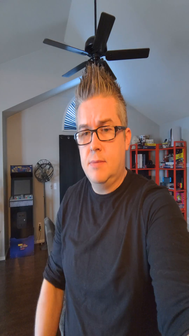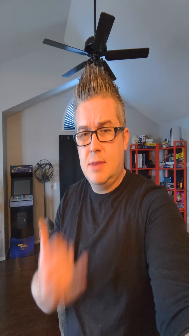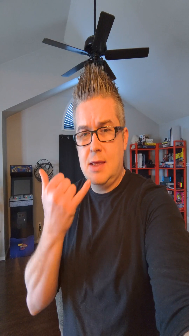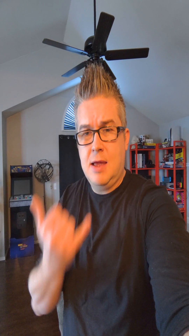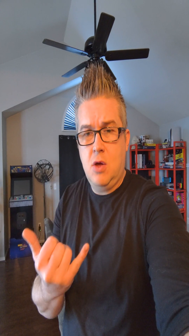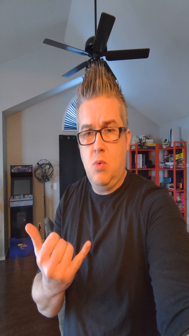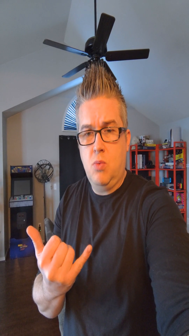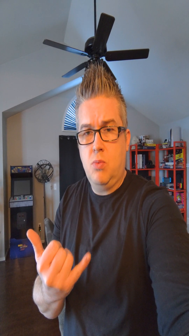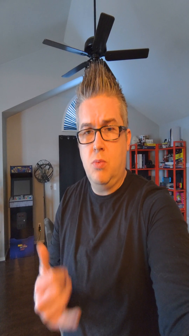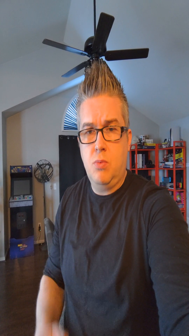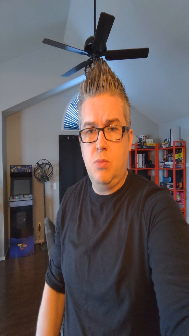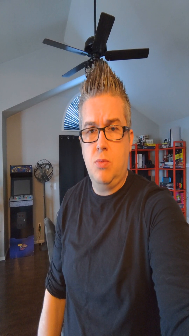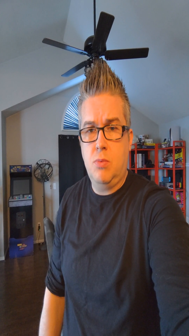now